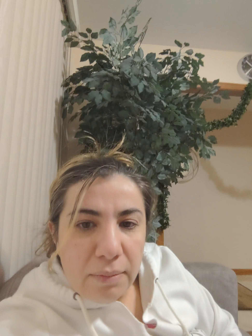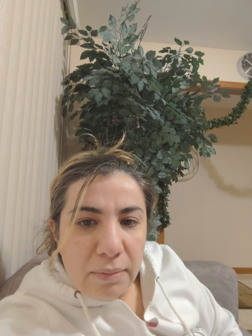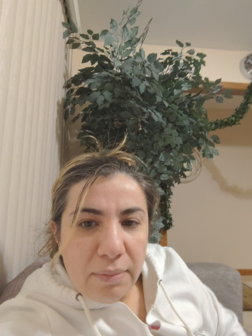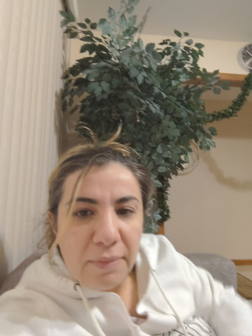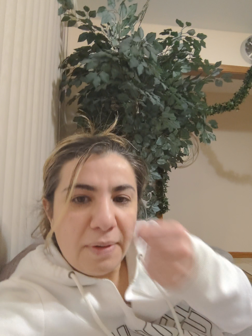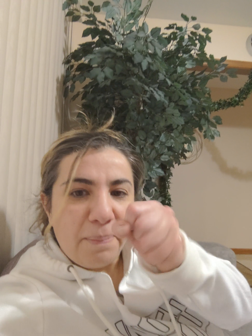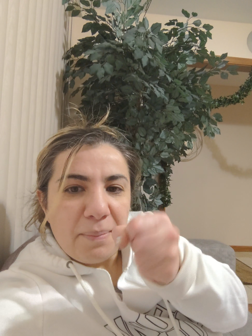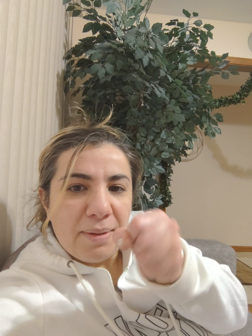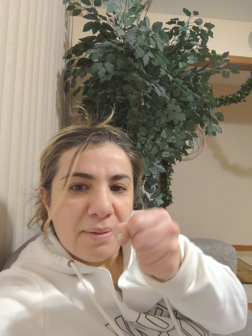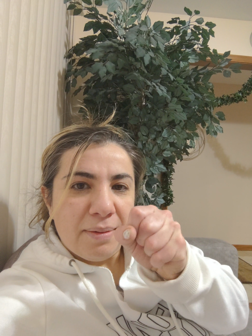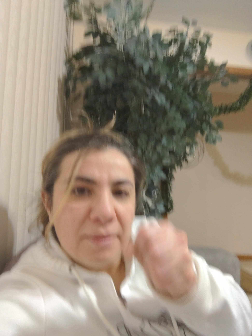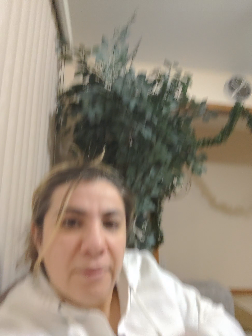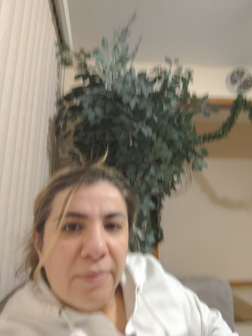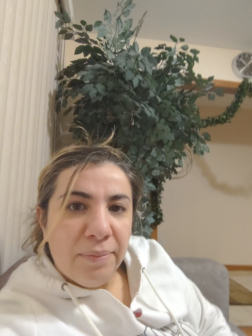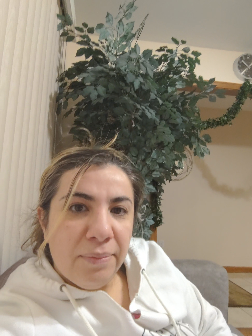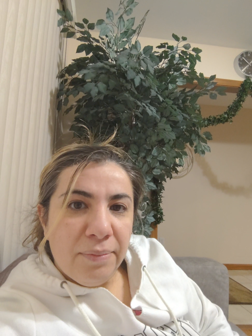make